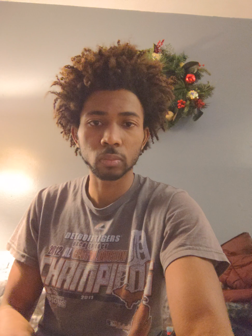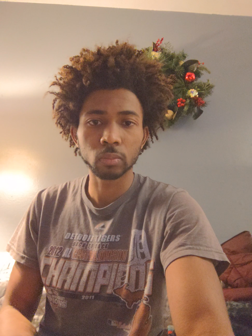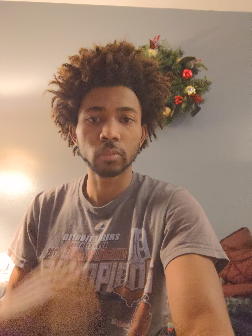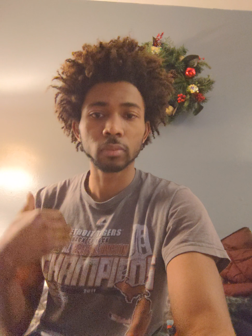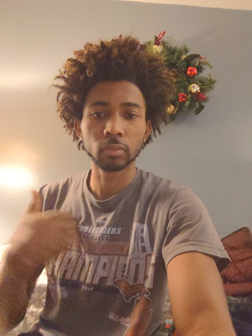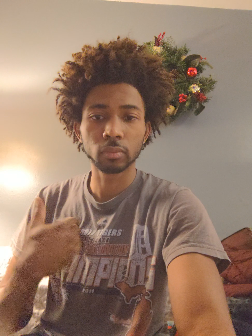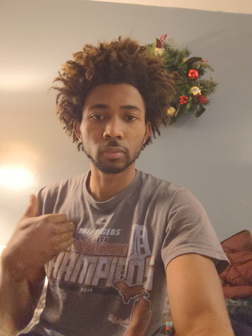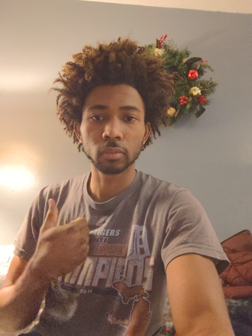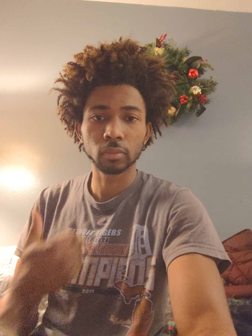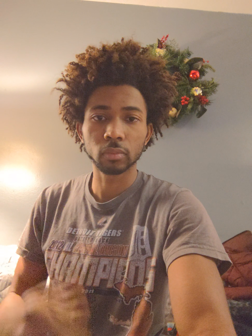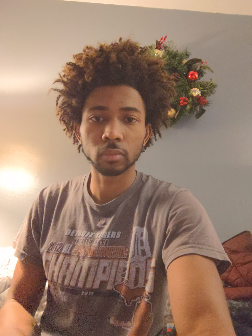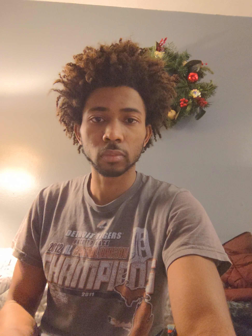animal